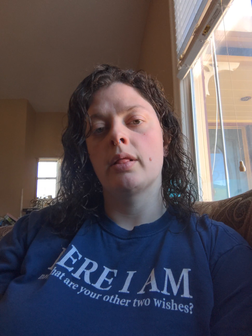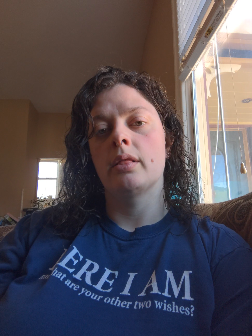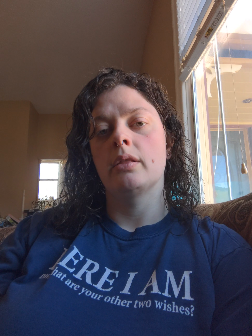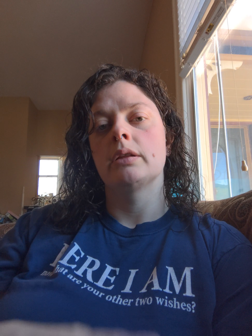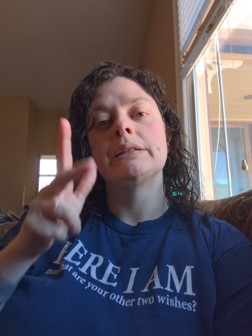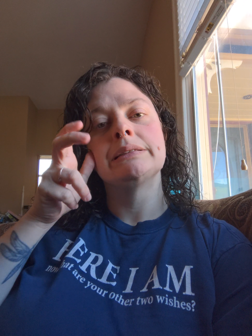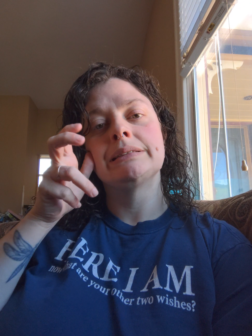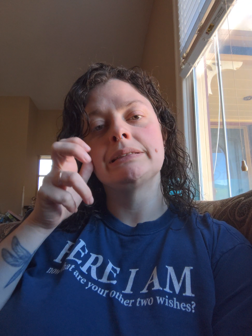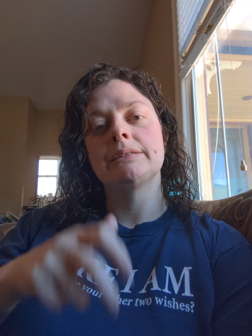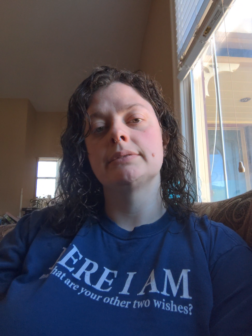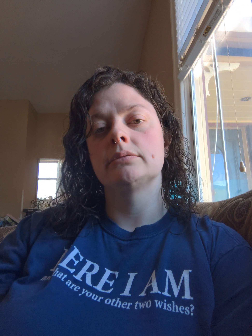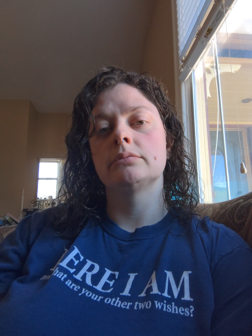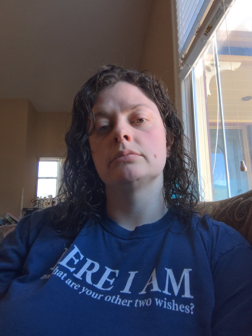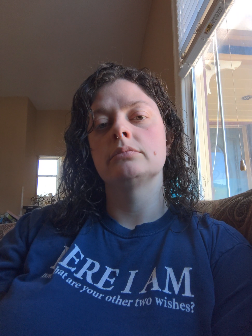listen